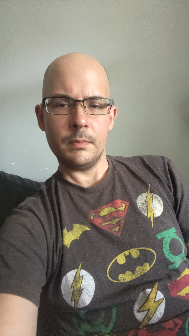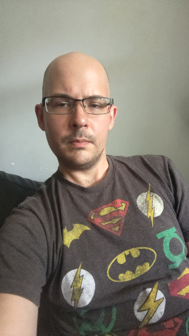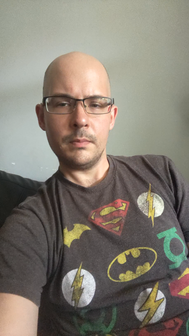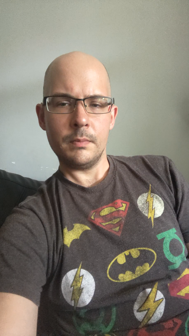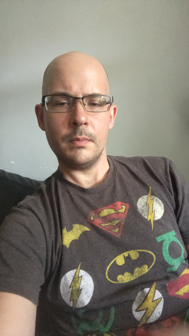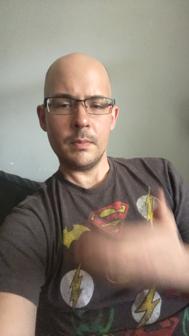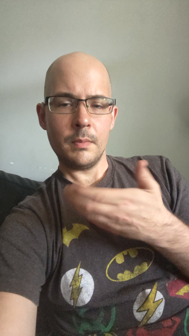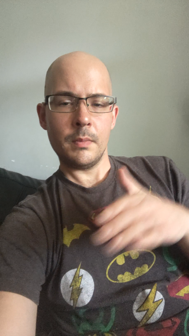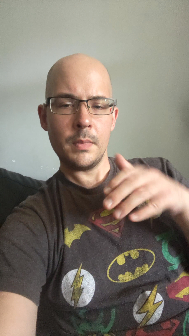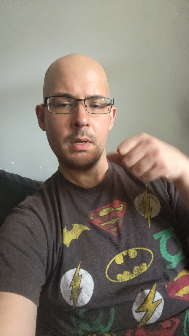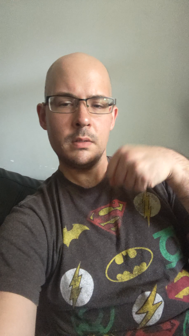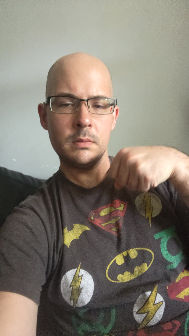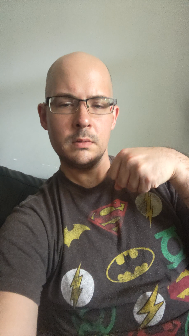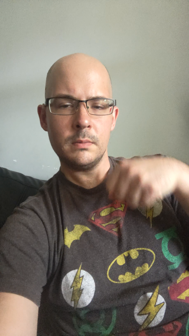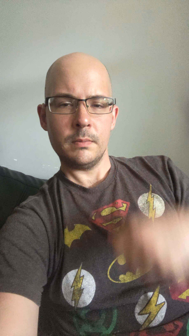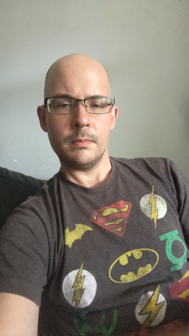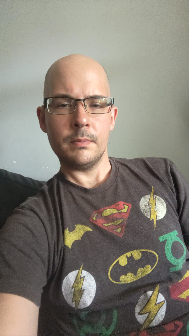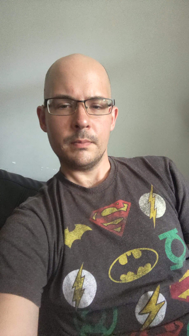basket